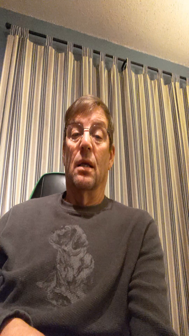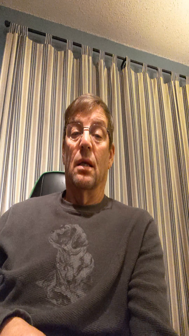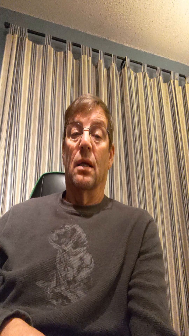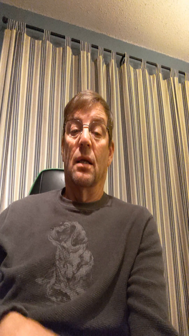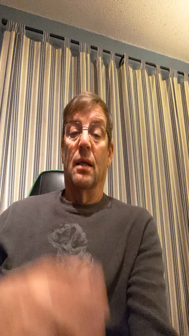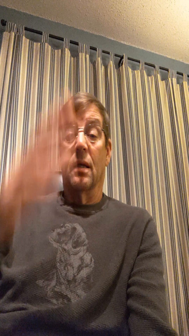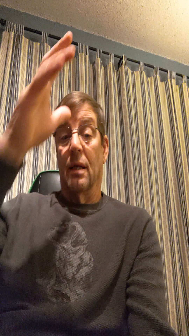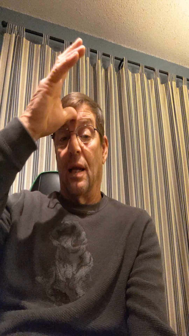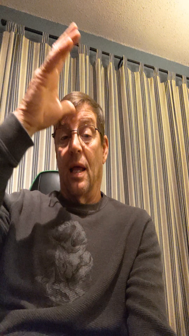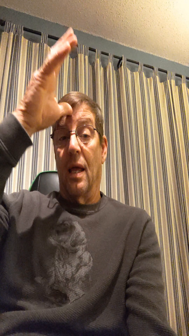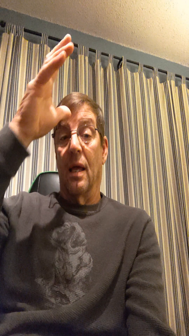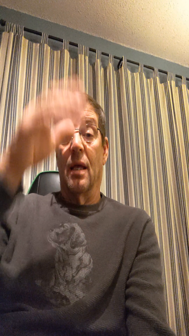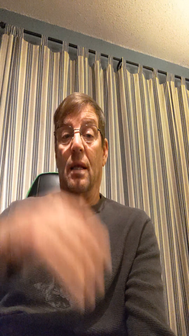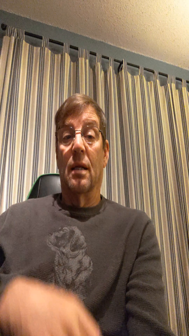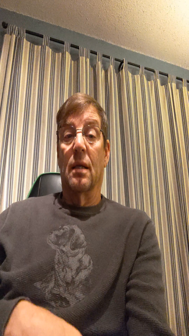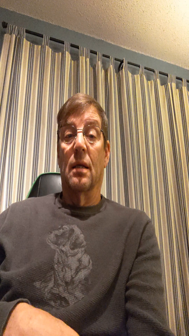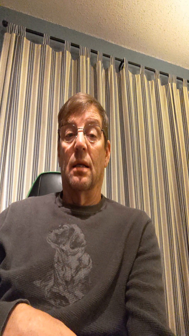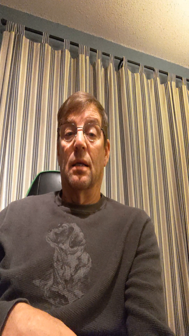dad